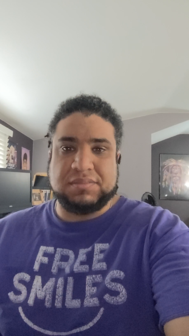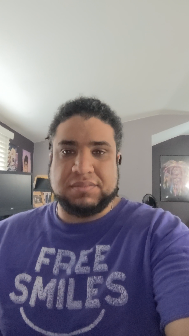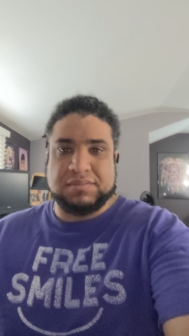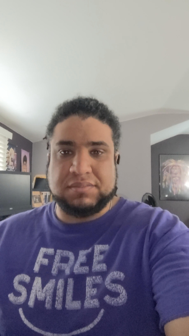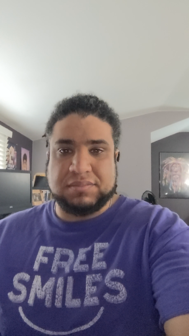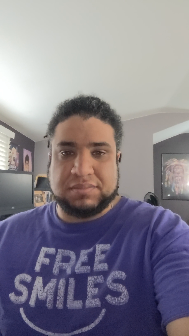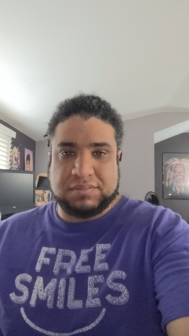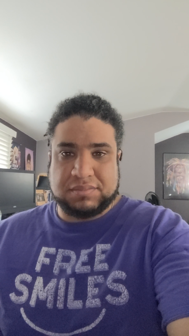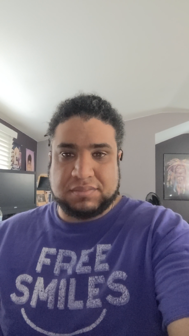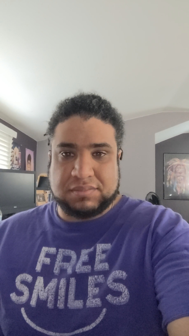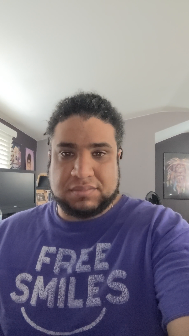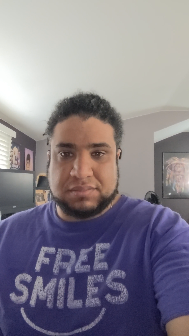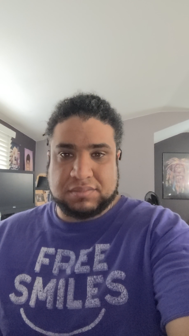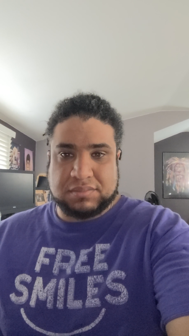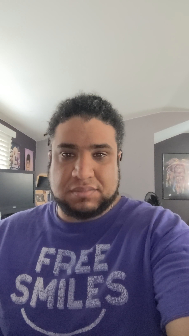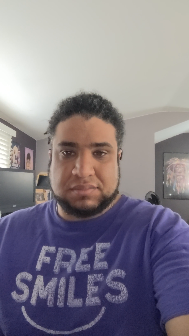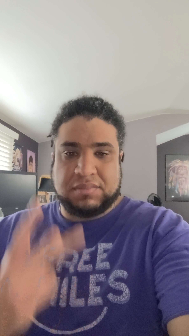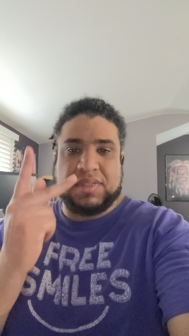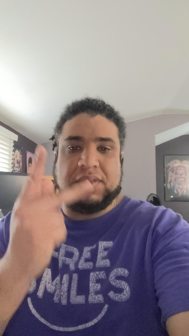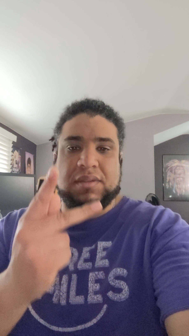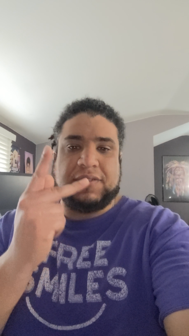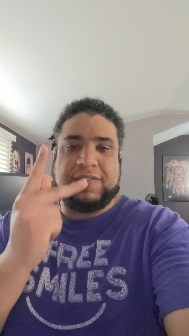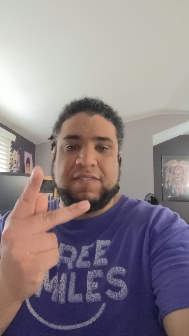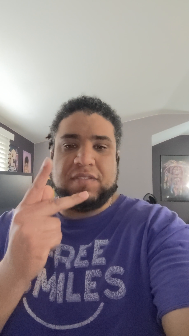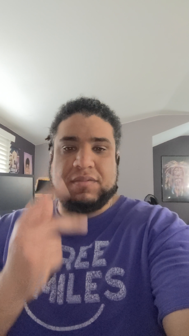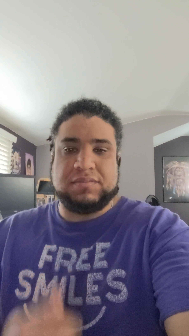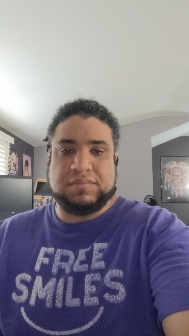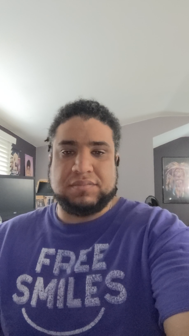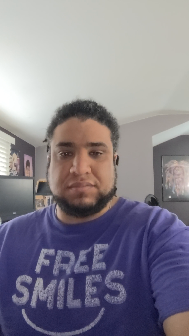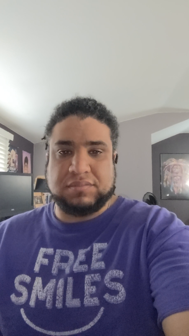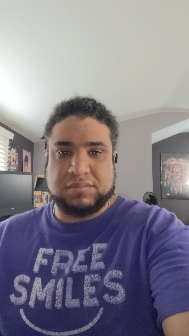careful